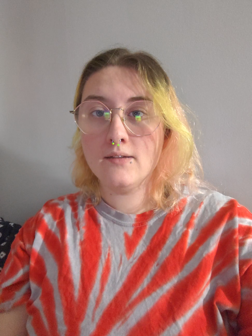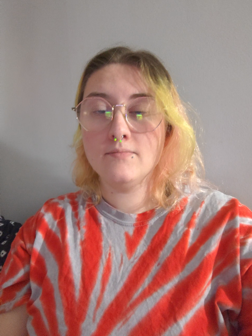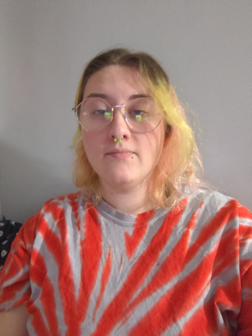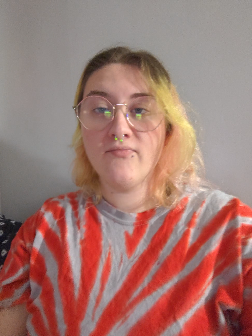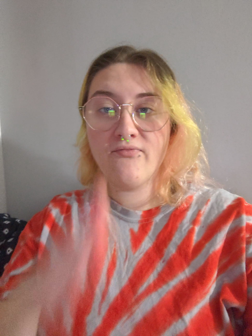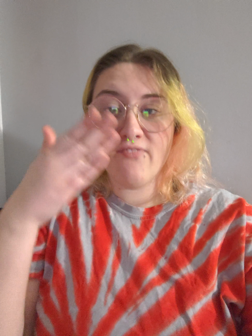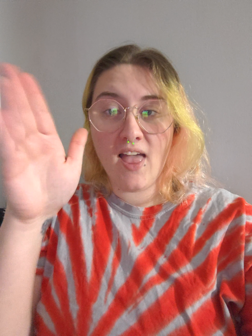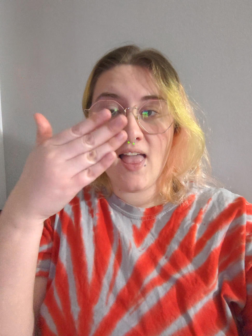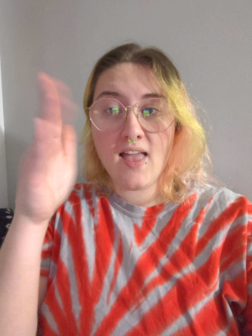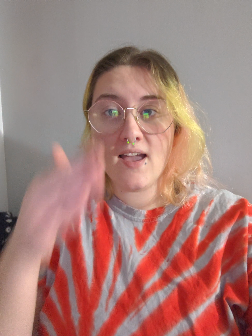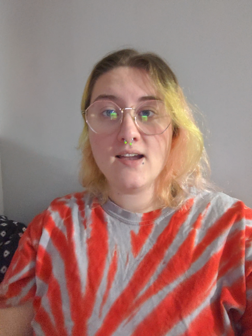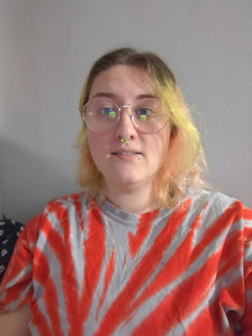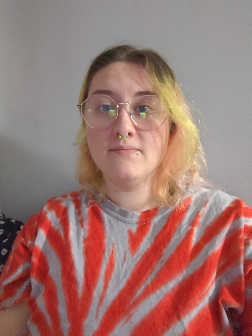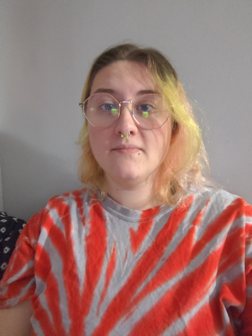flag